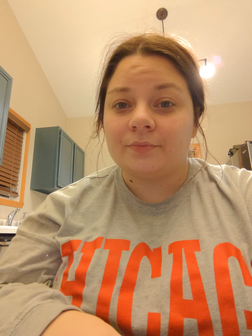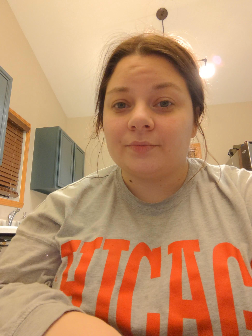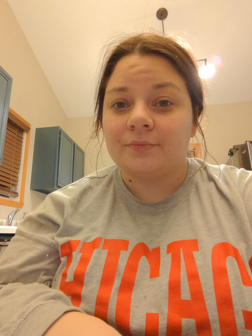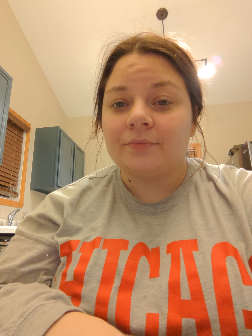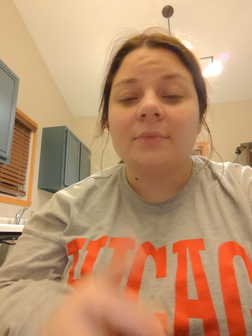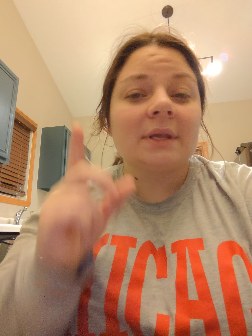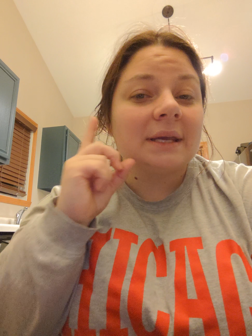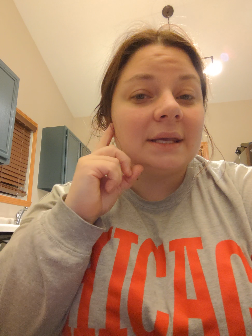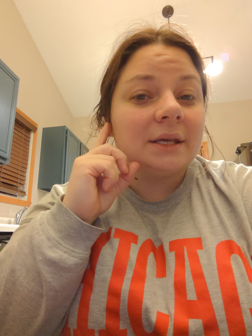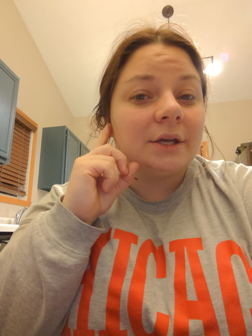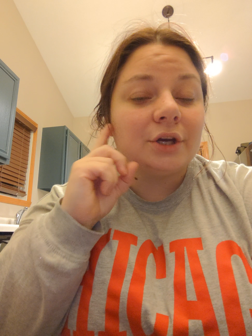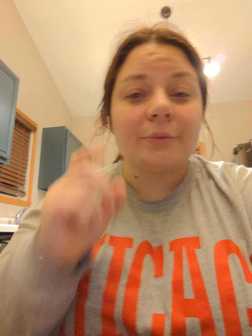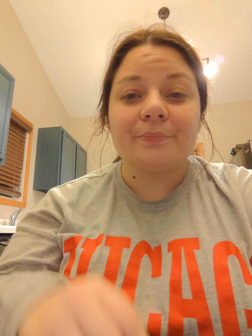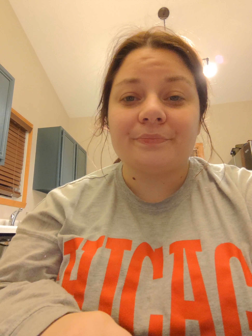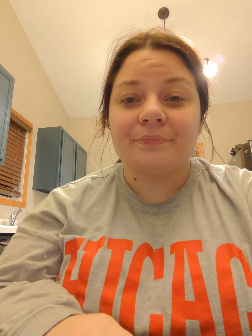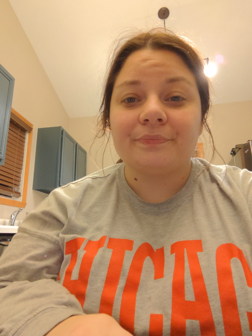ear